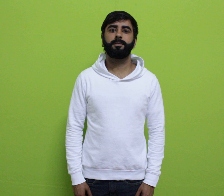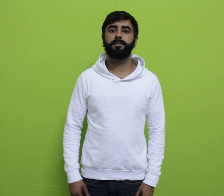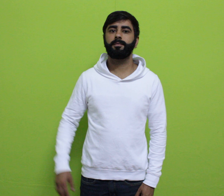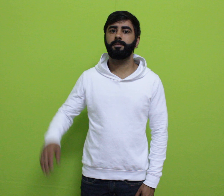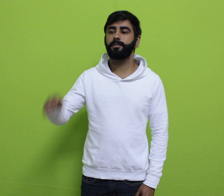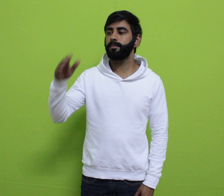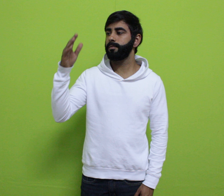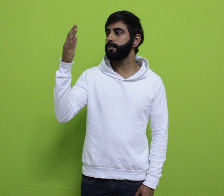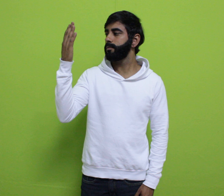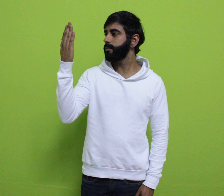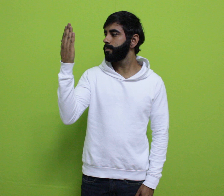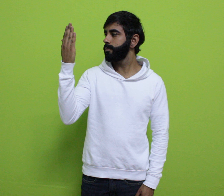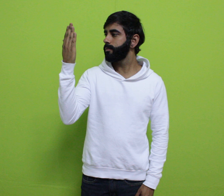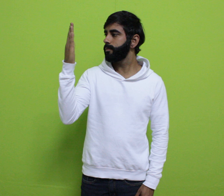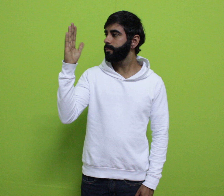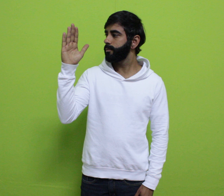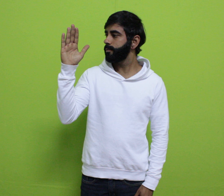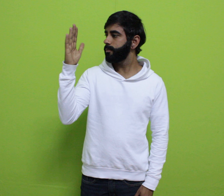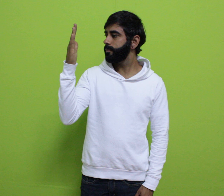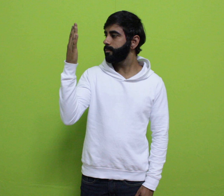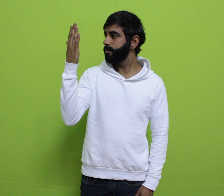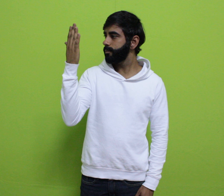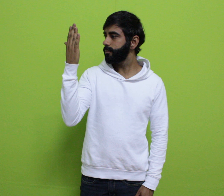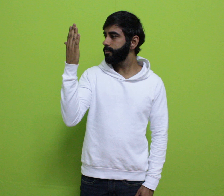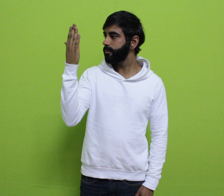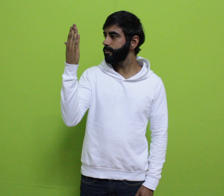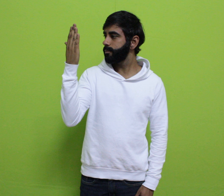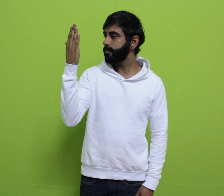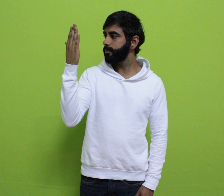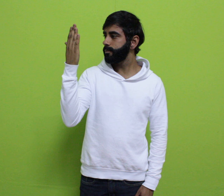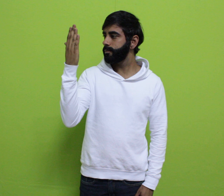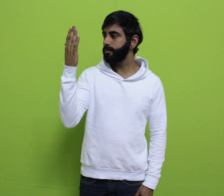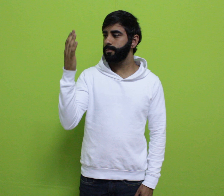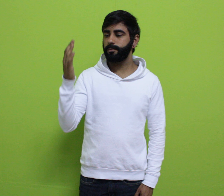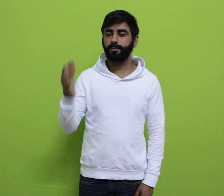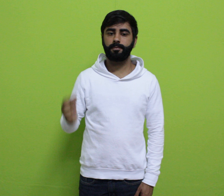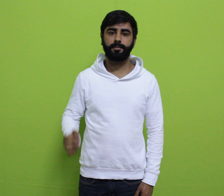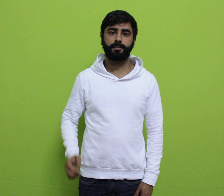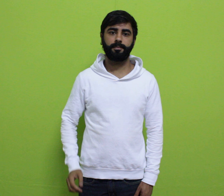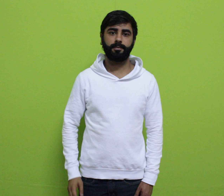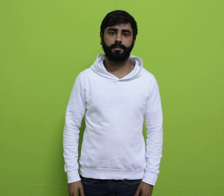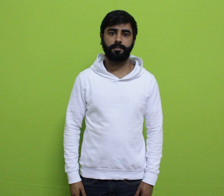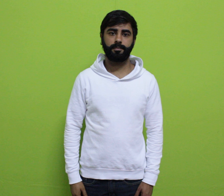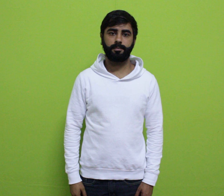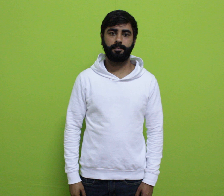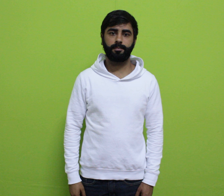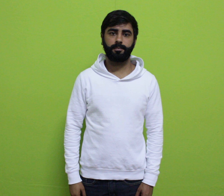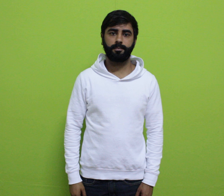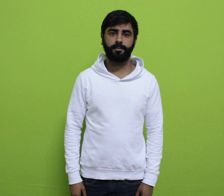espelho